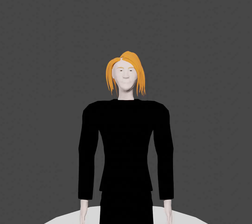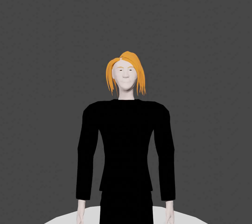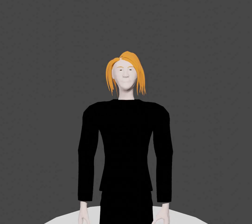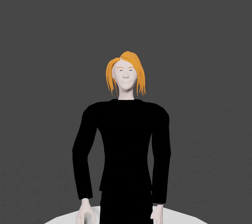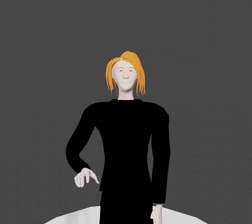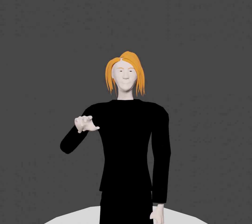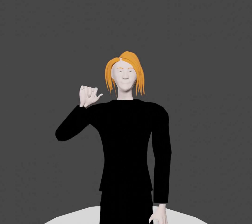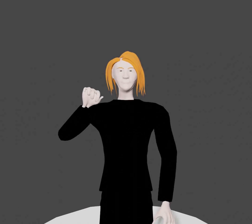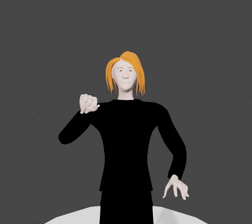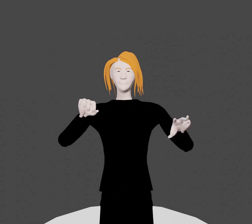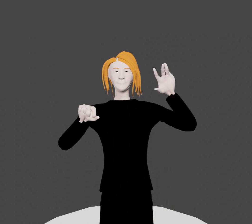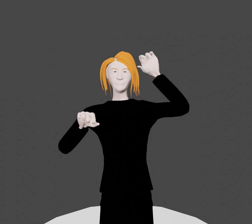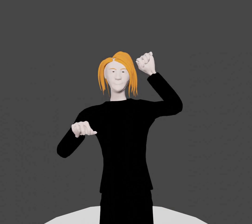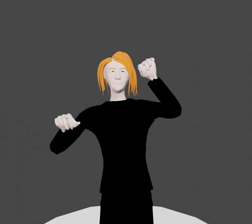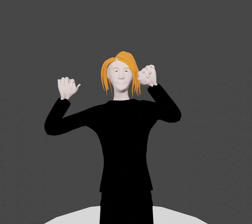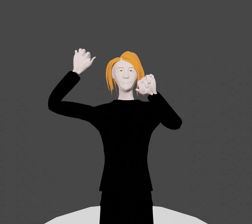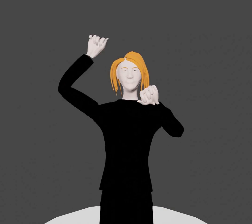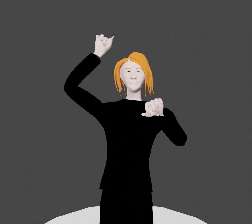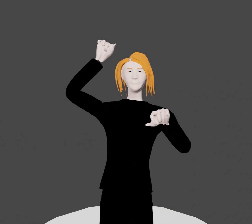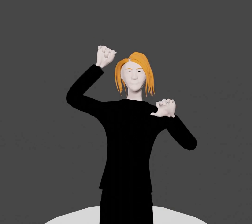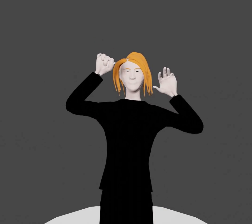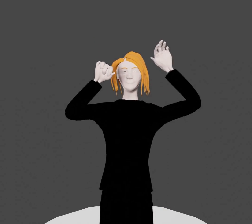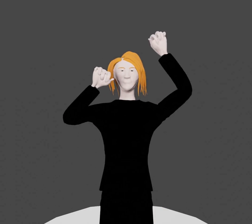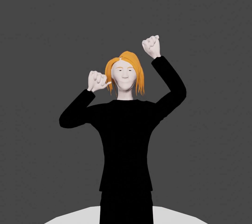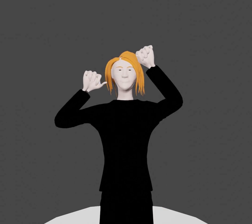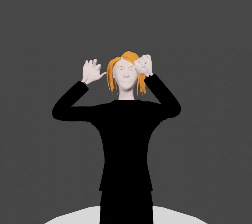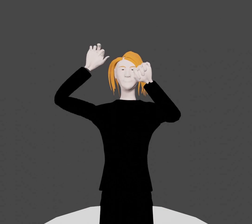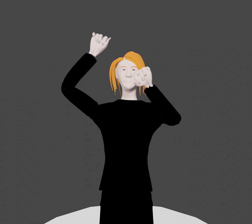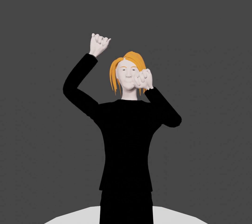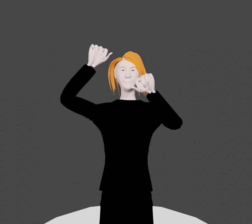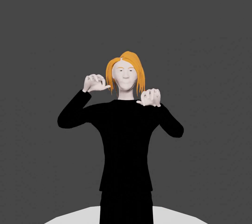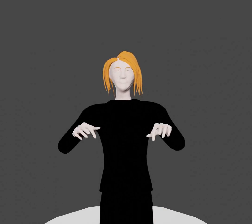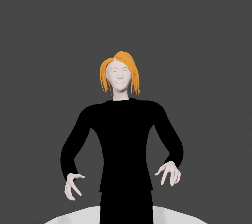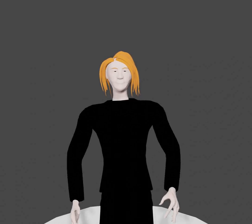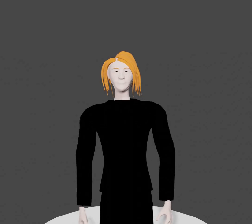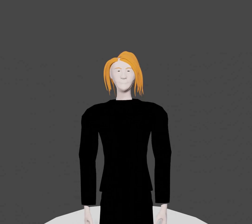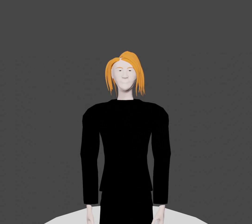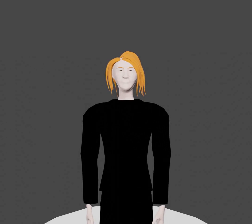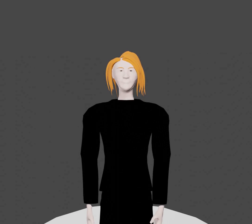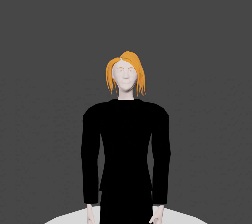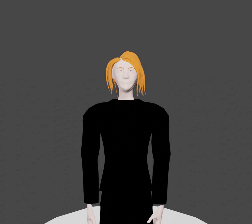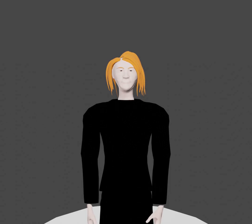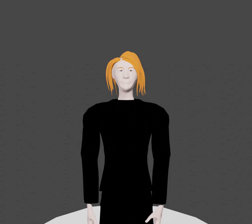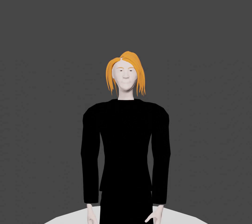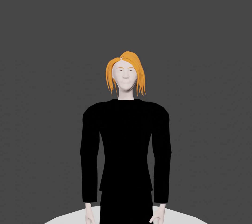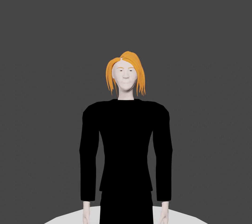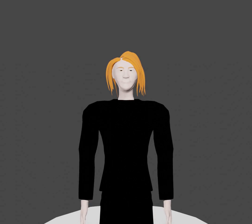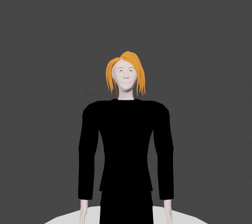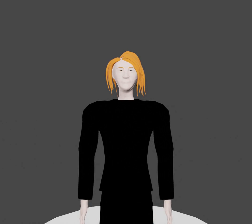Ascend